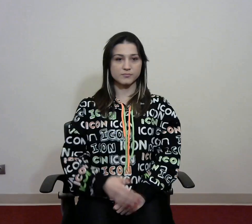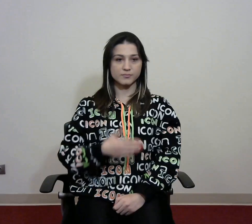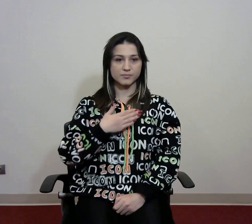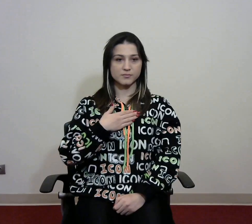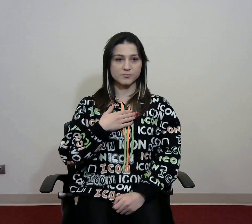mən